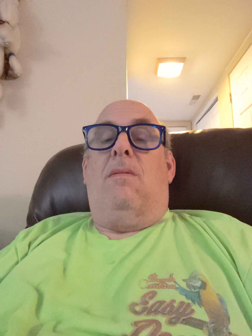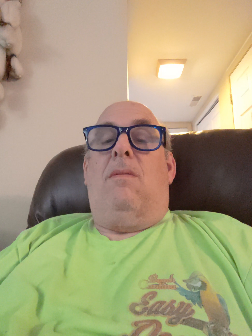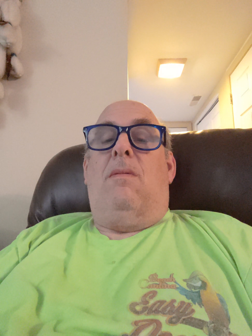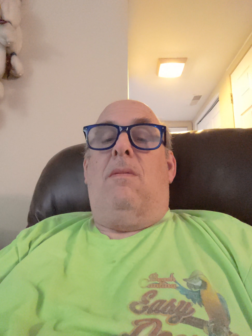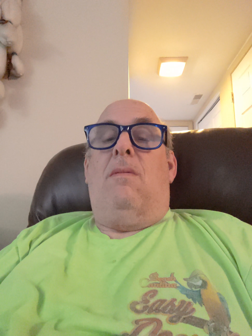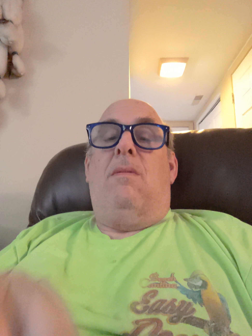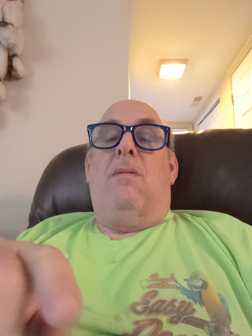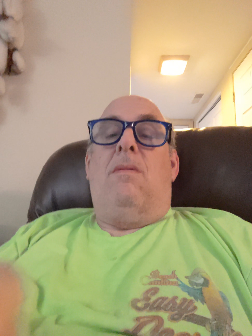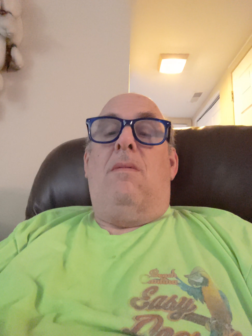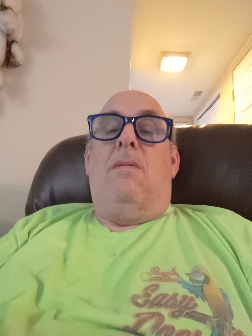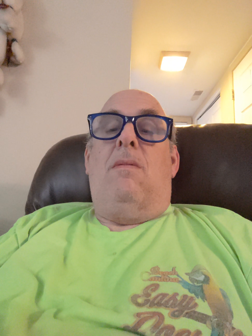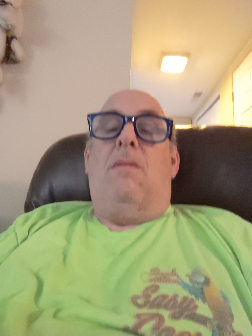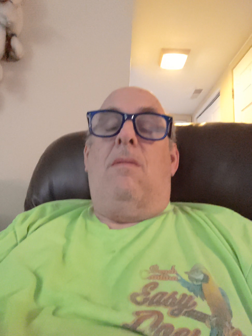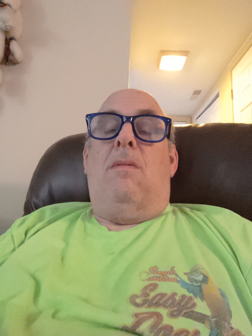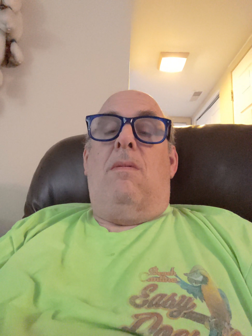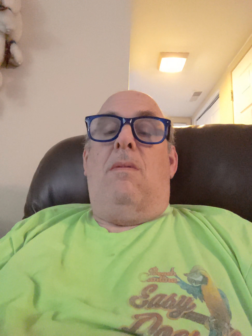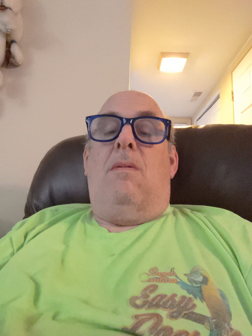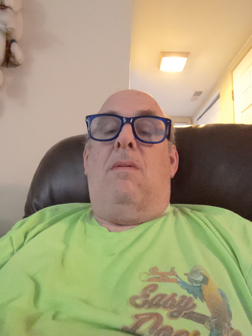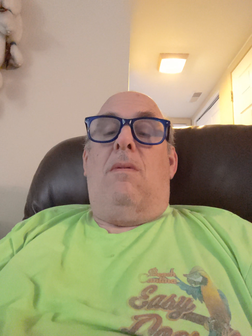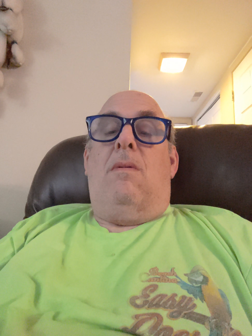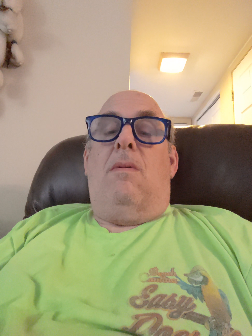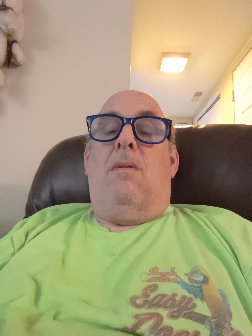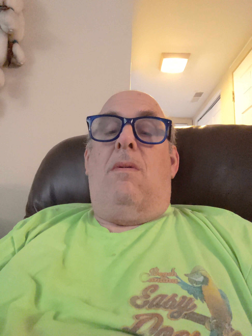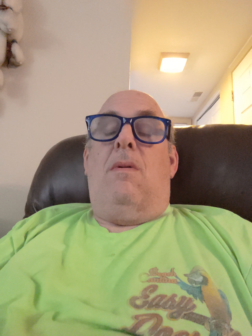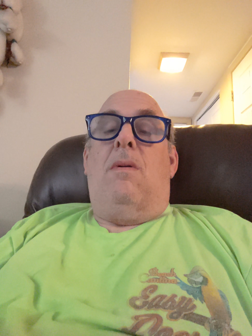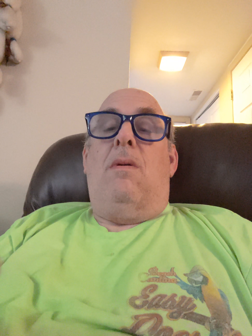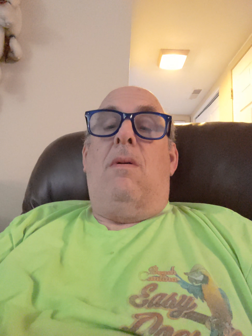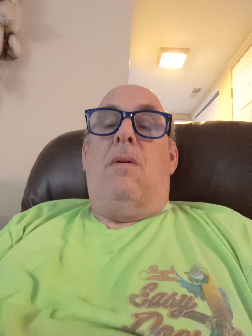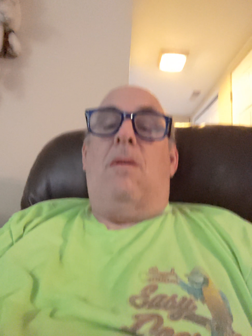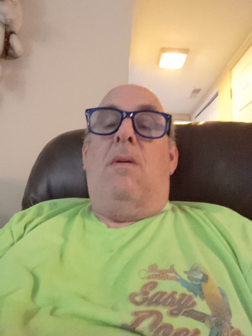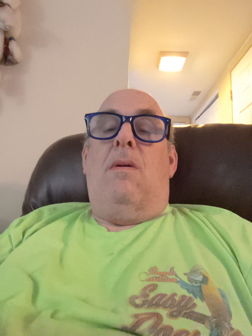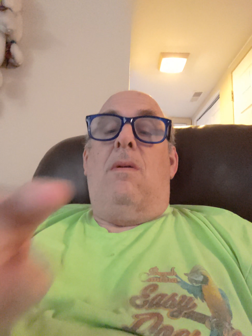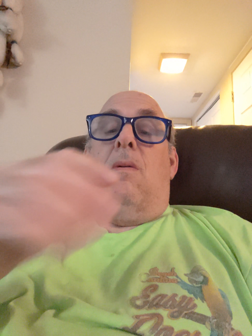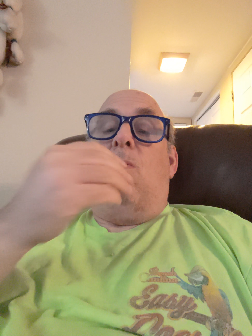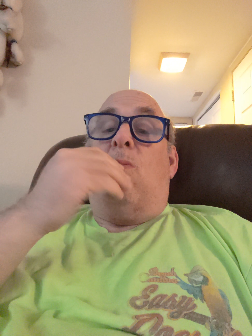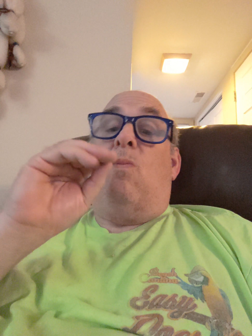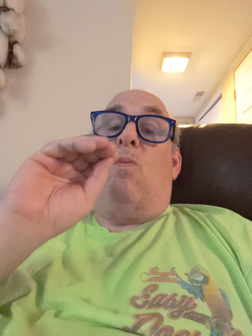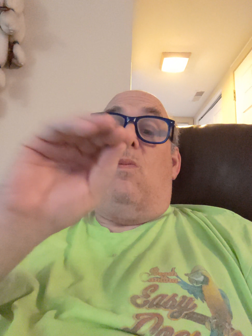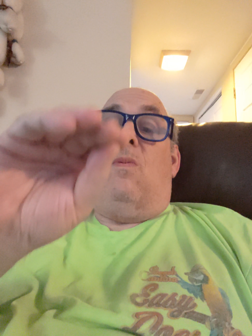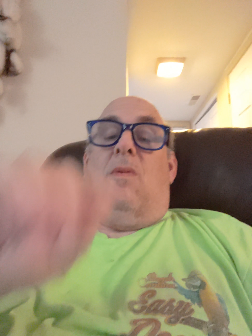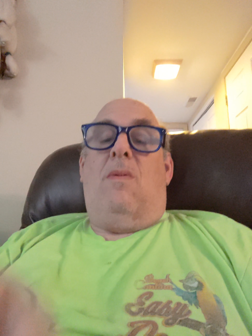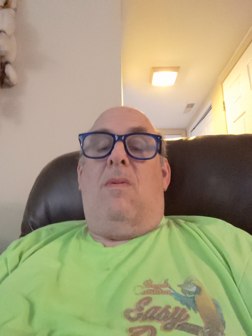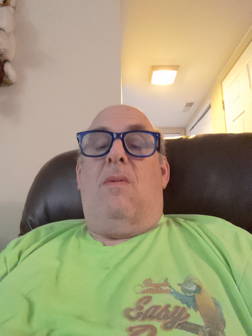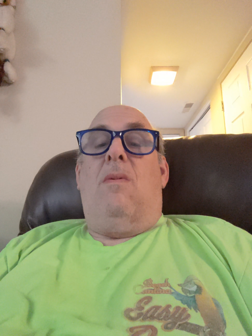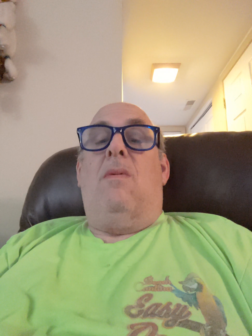kiss